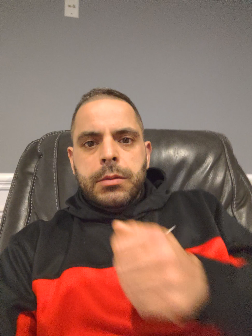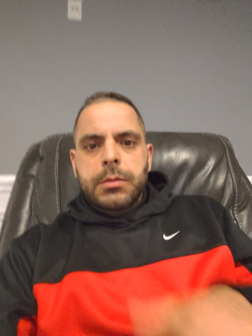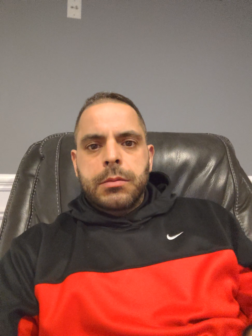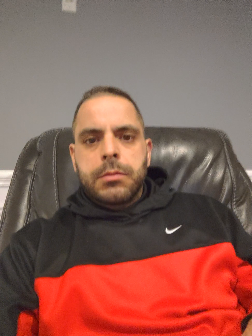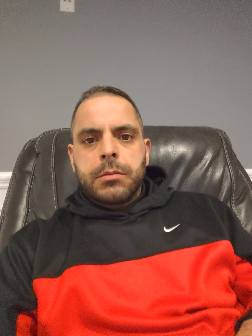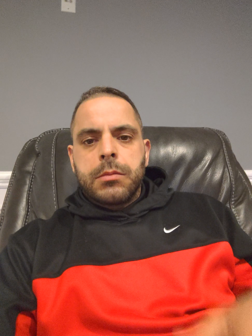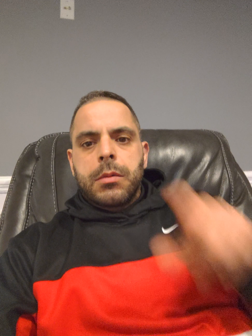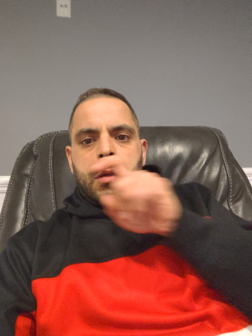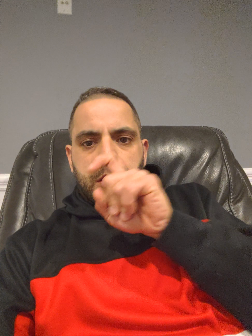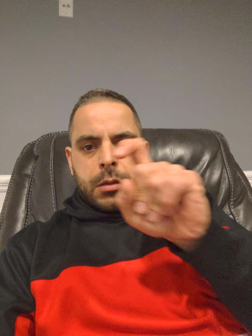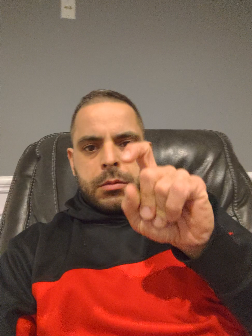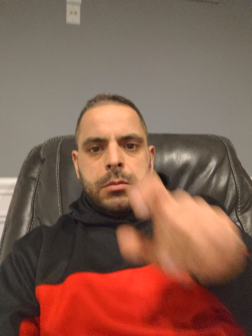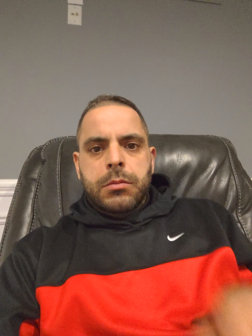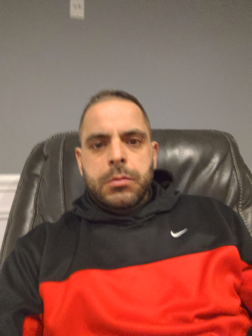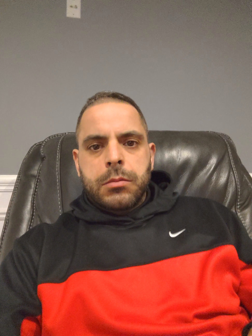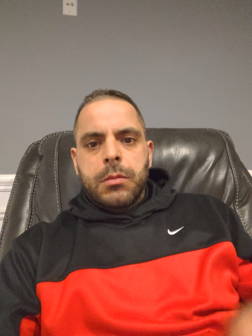closet